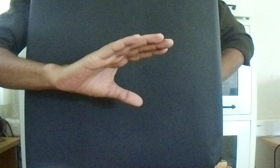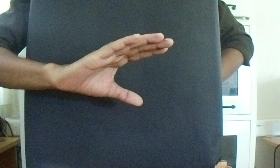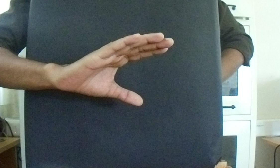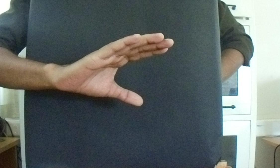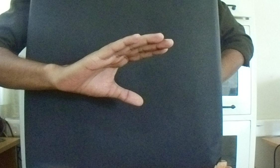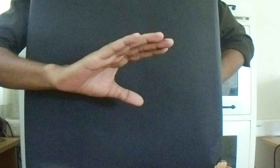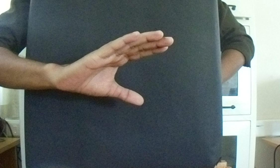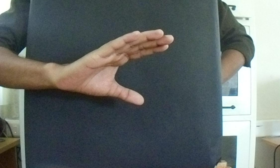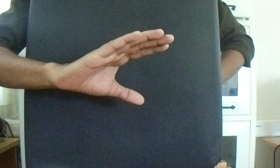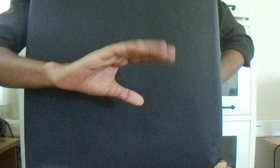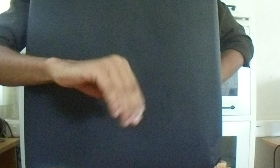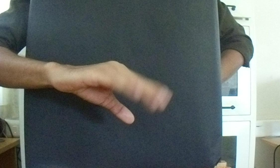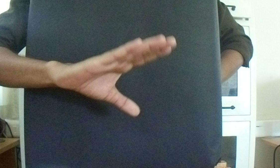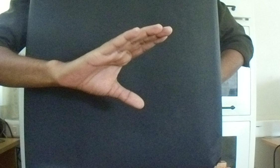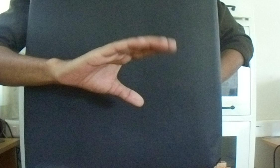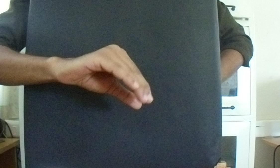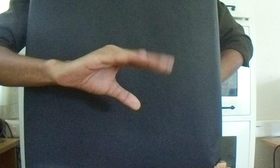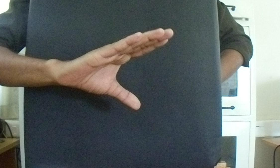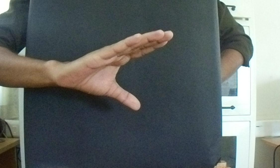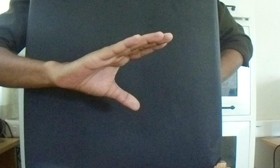call